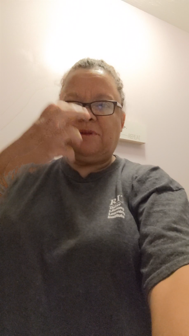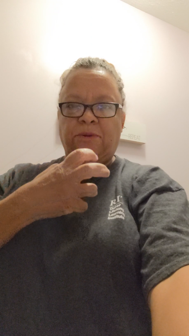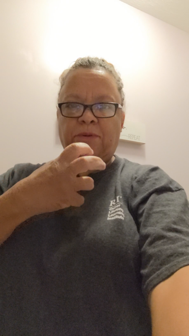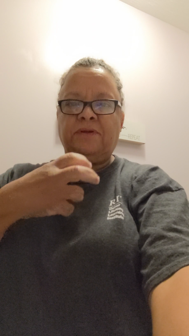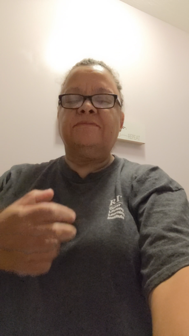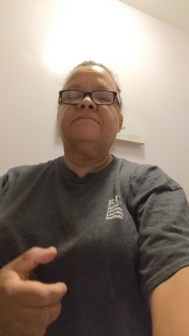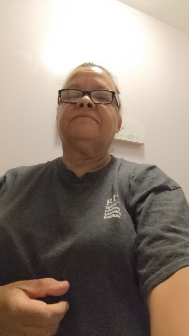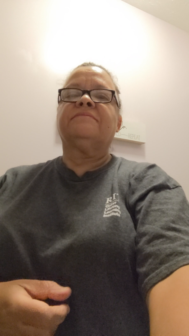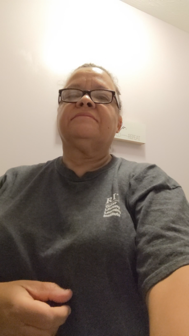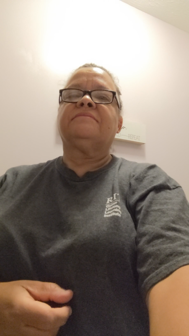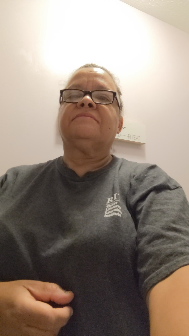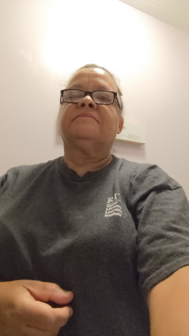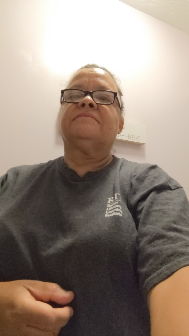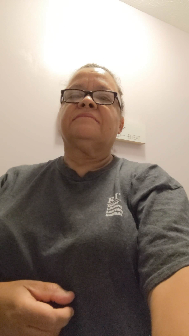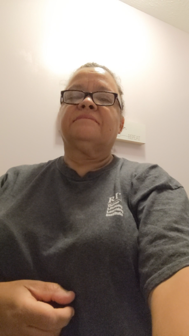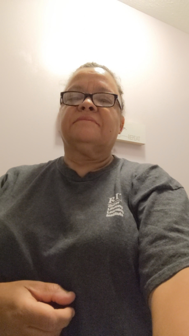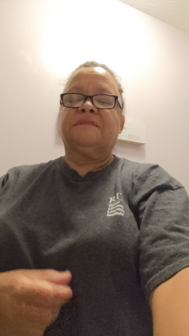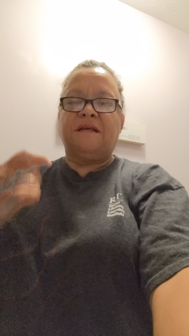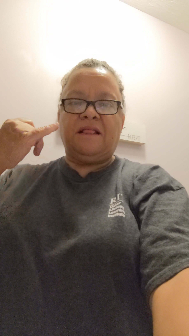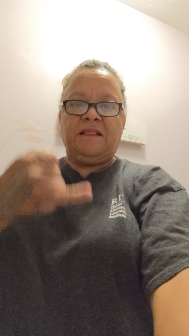last